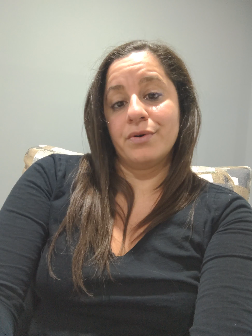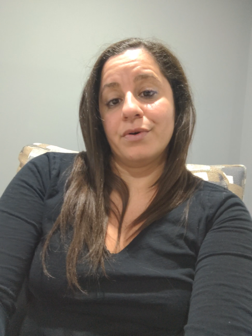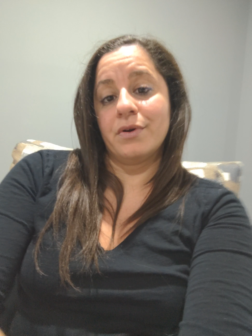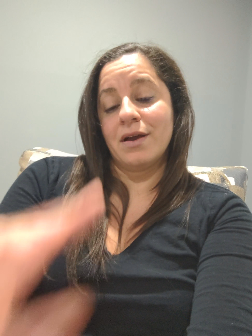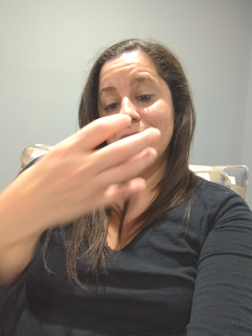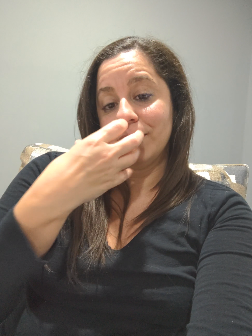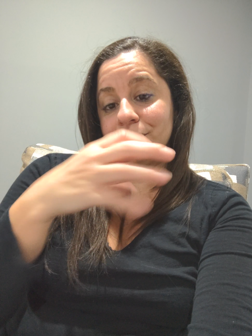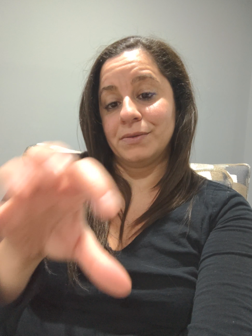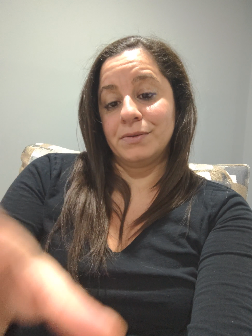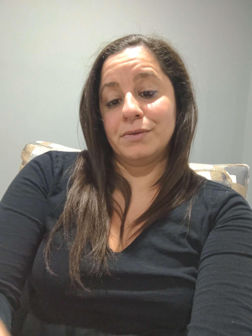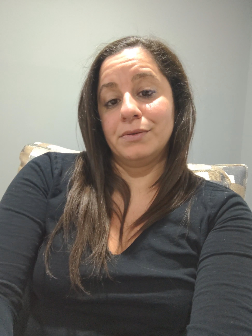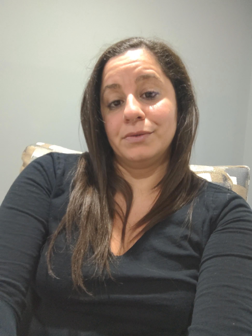hot